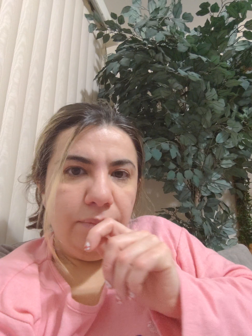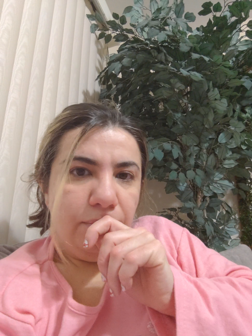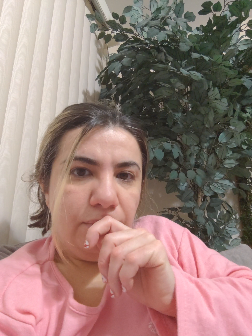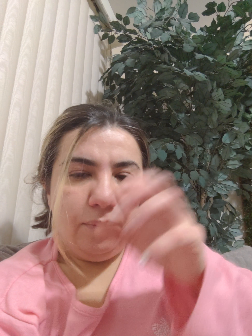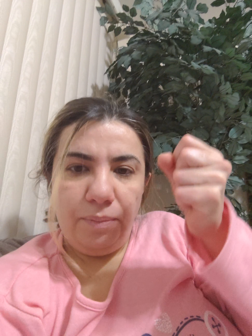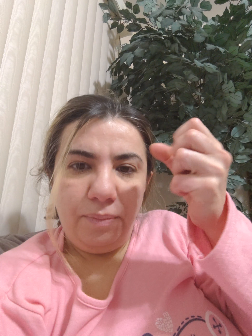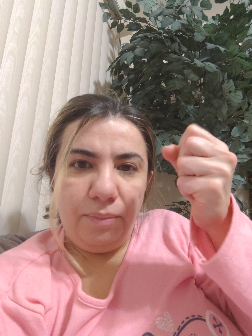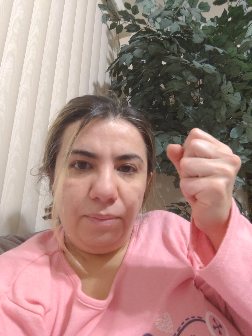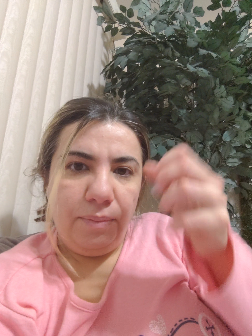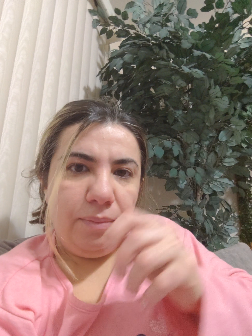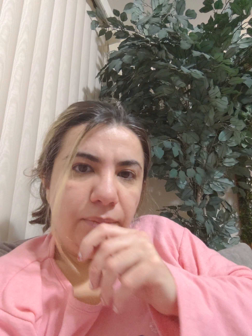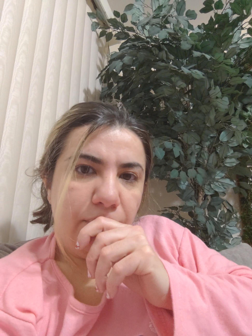milk